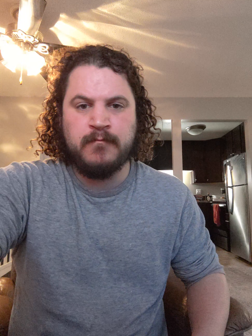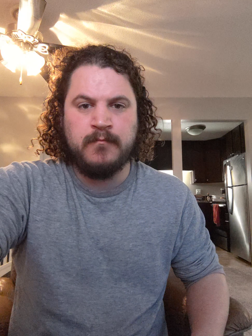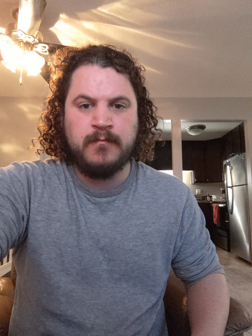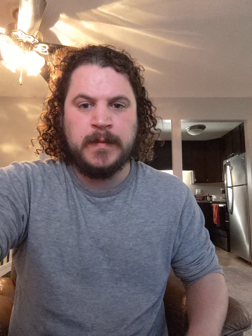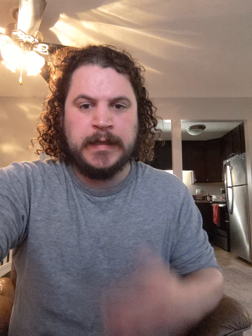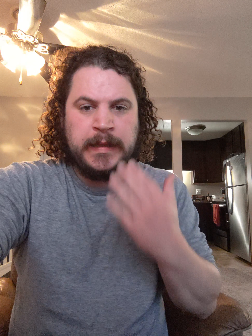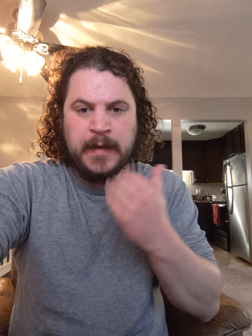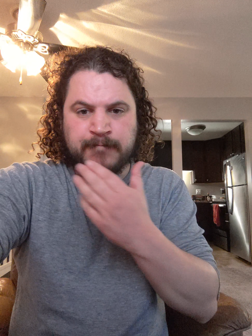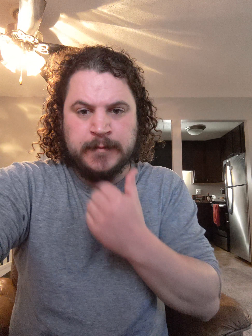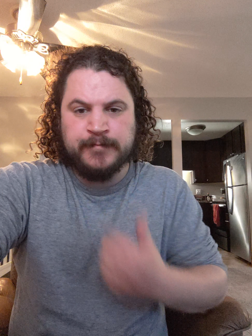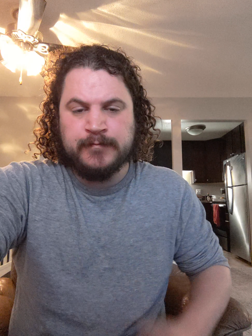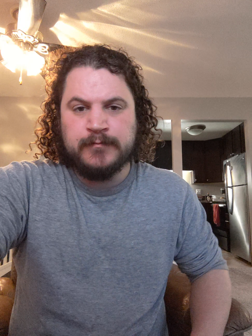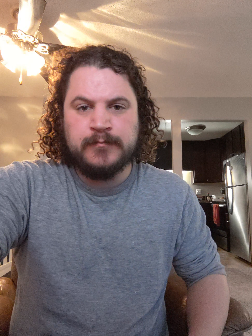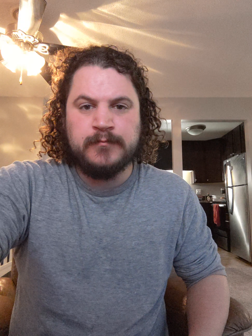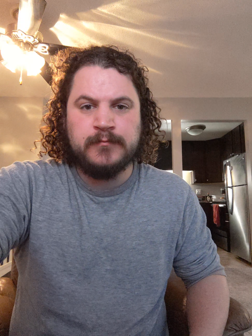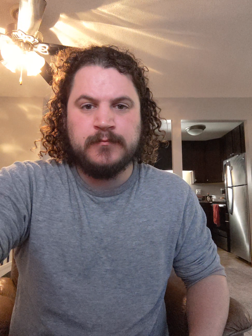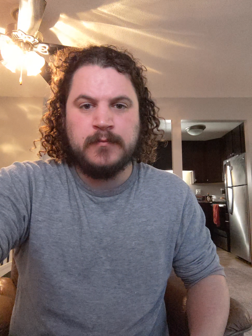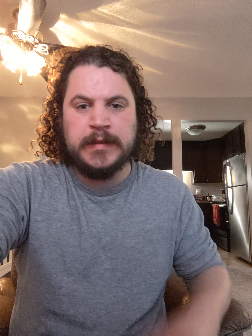napkin